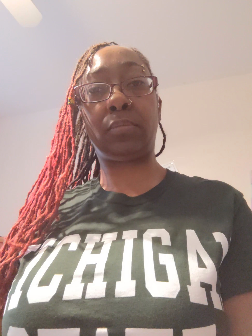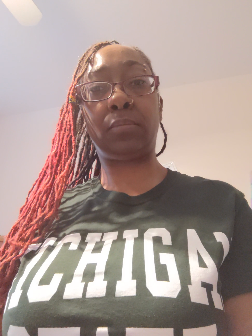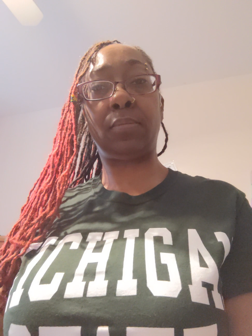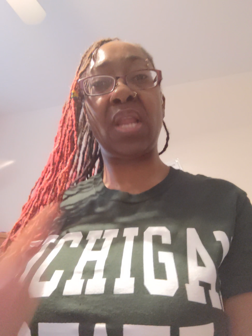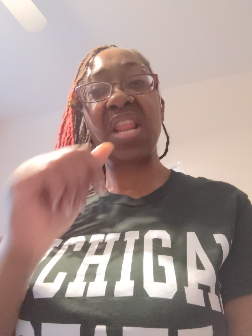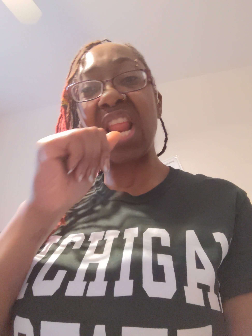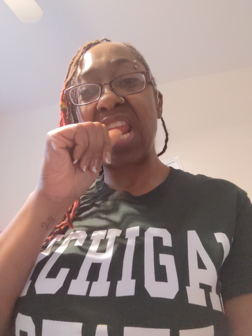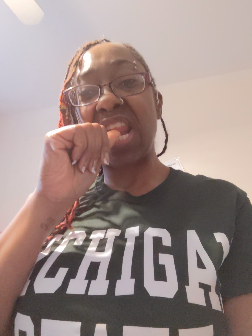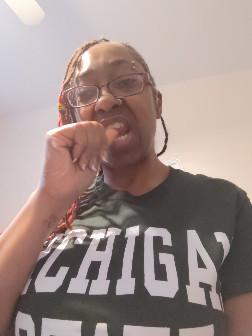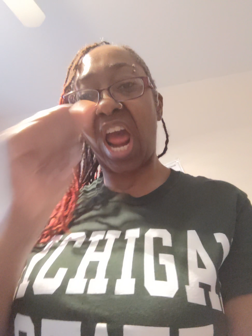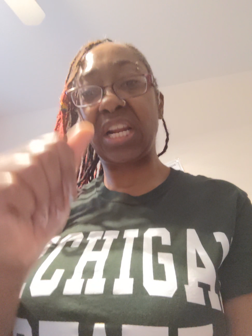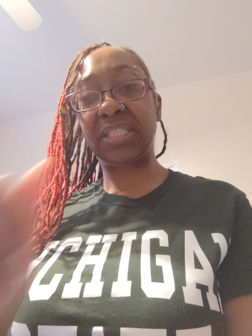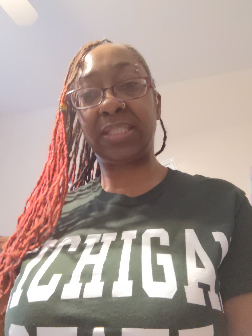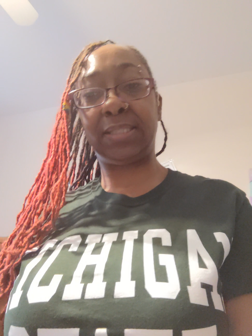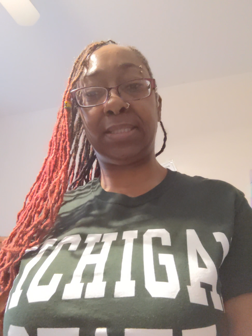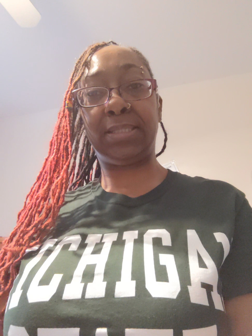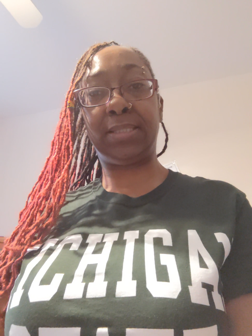nuts